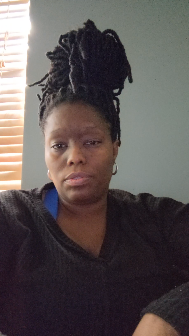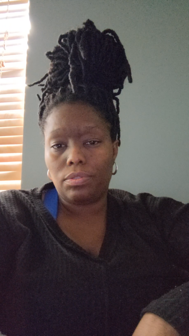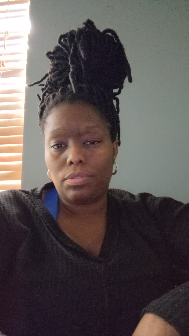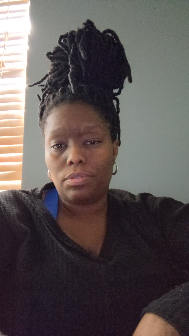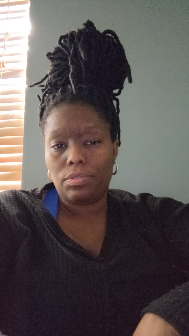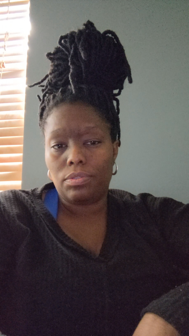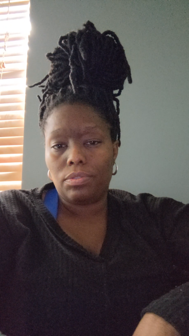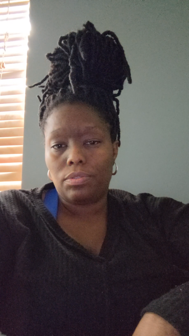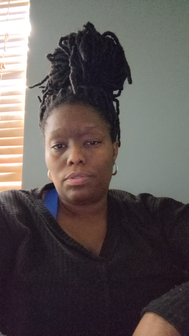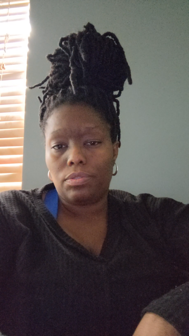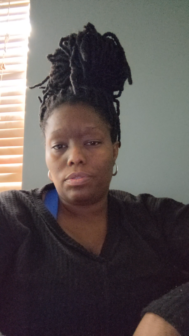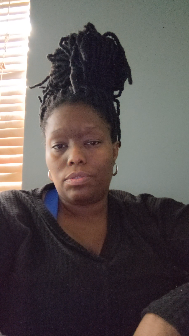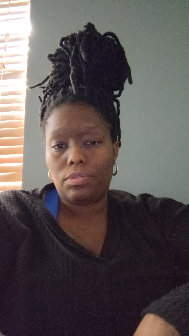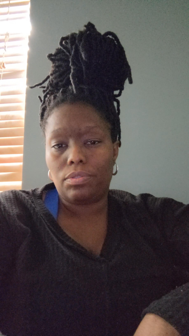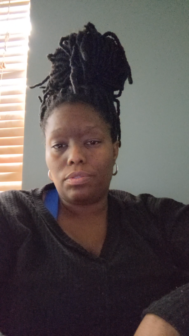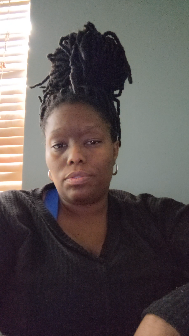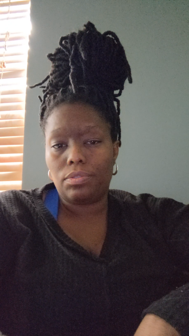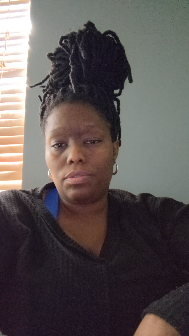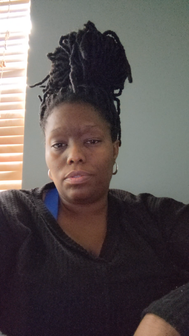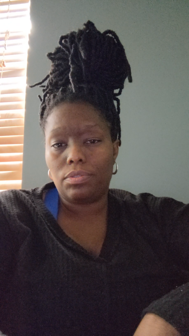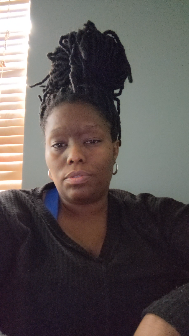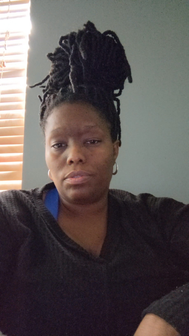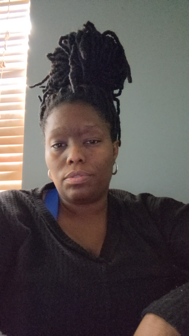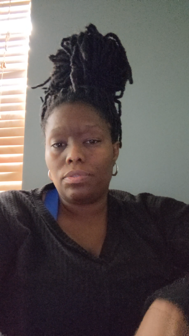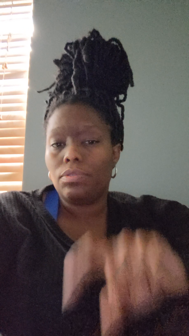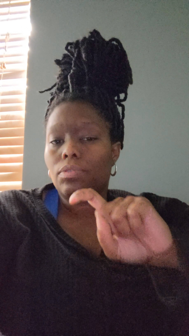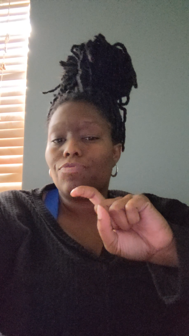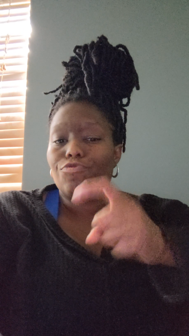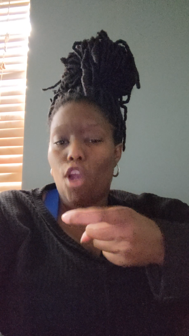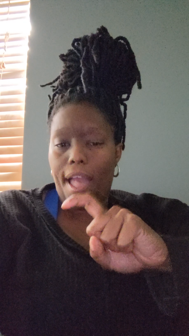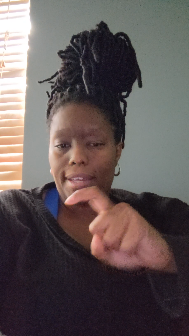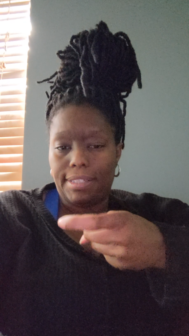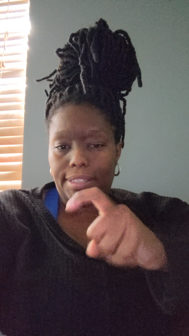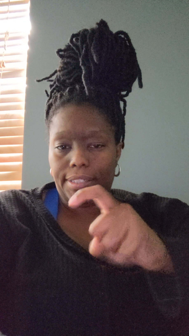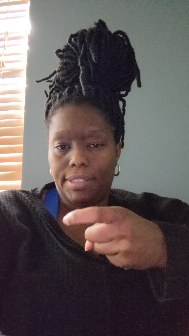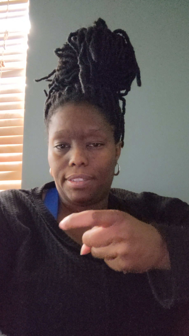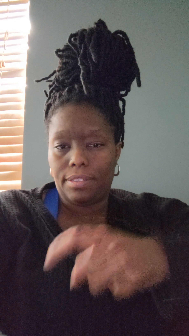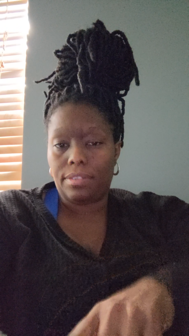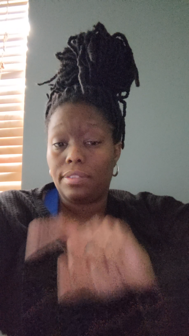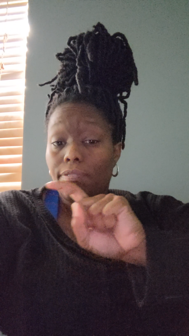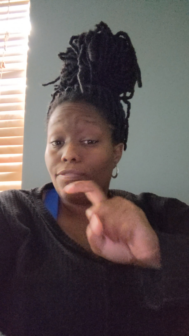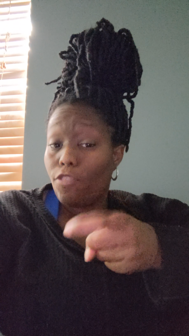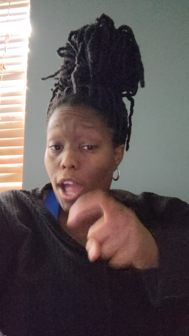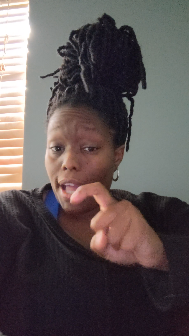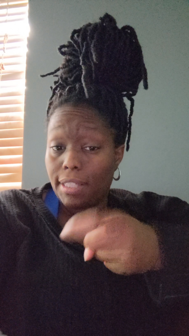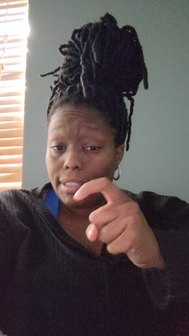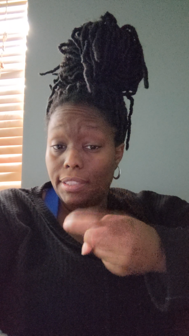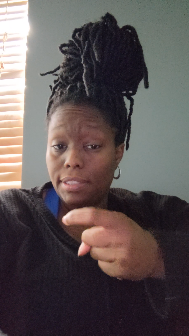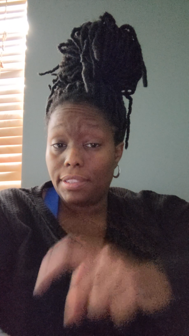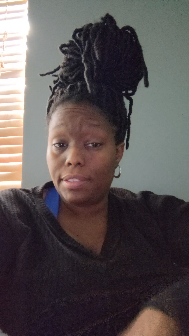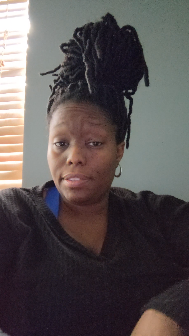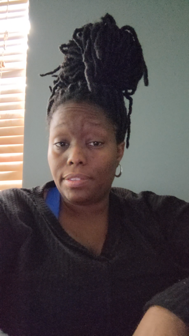friend